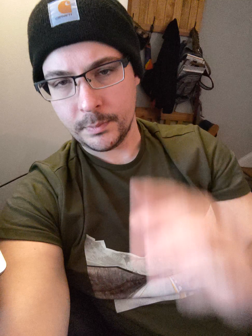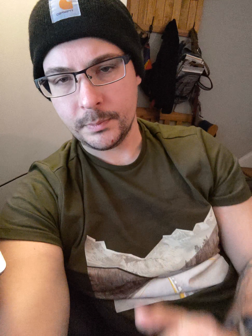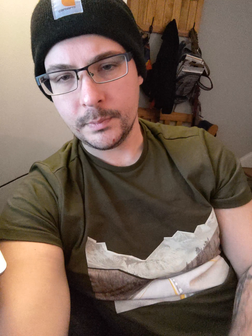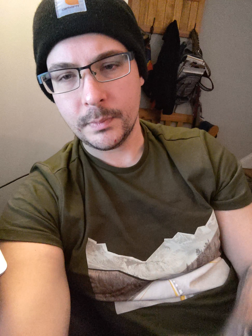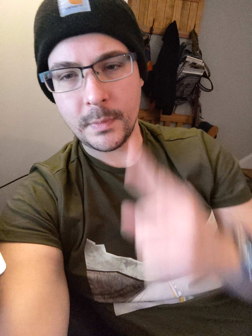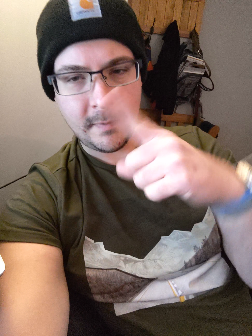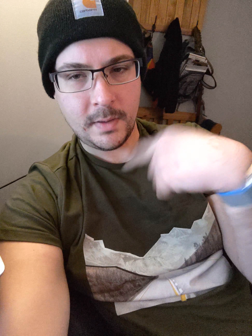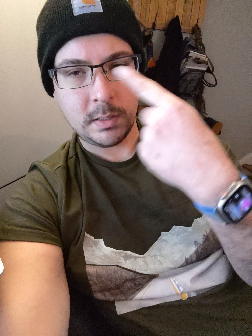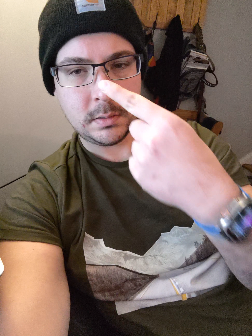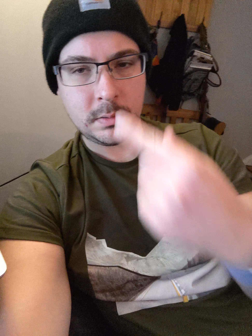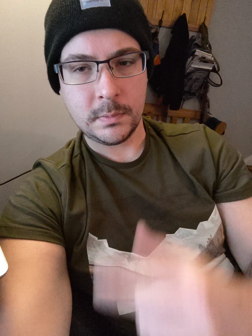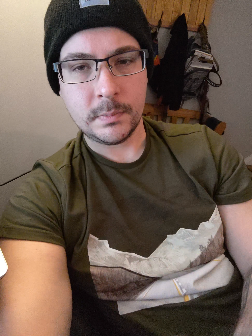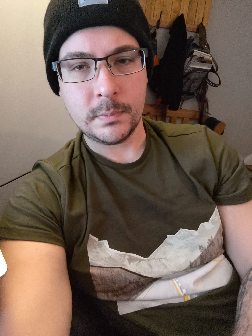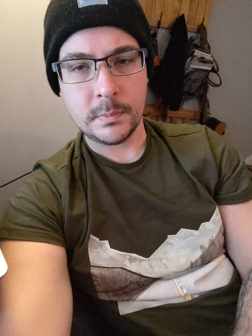face